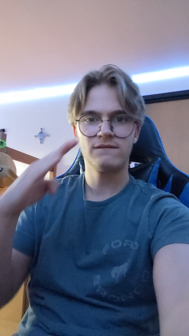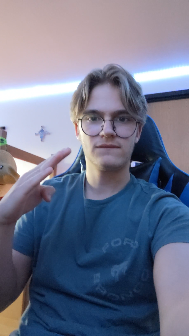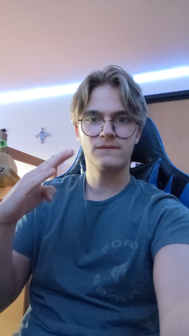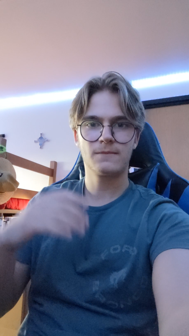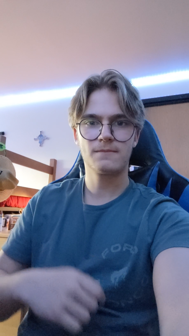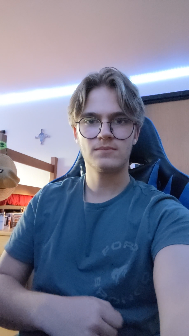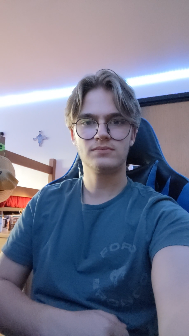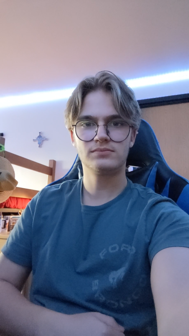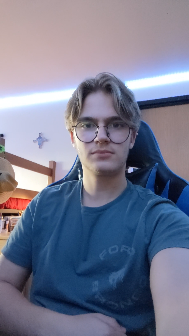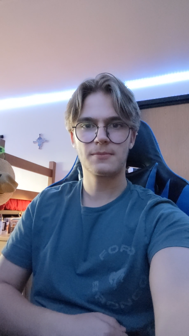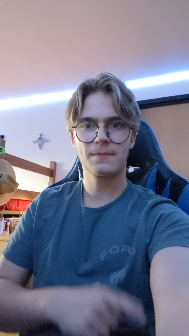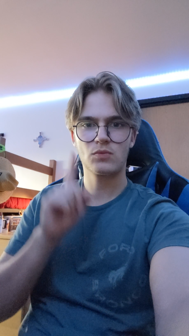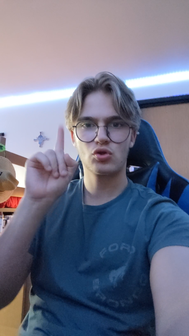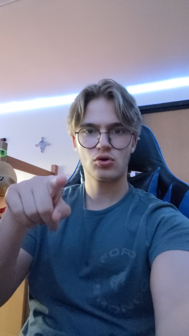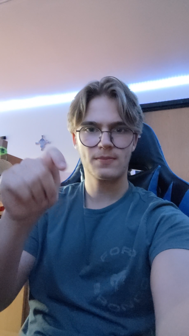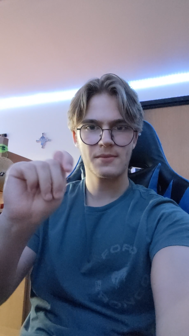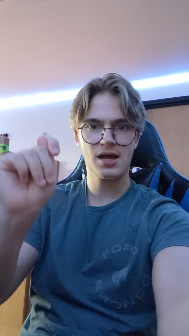go potty